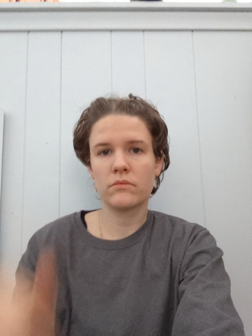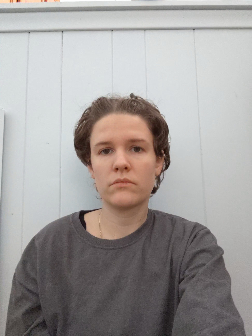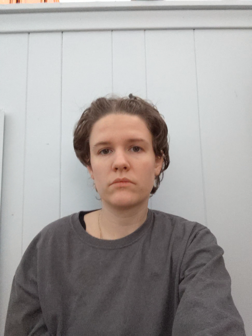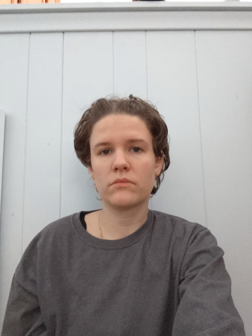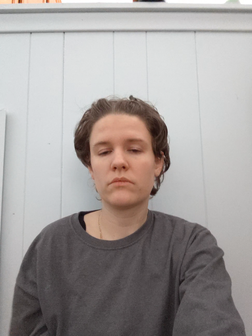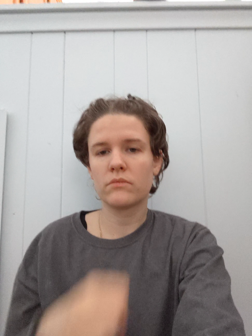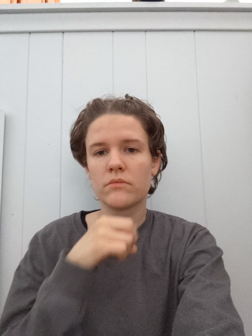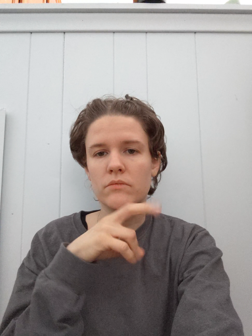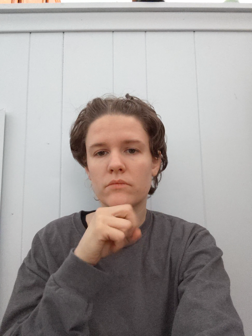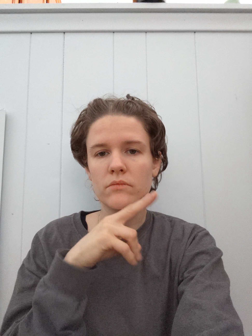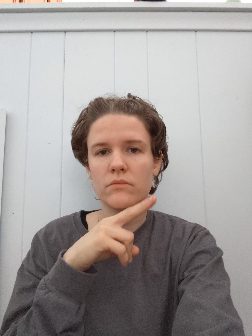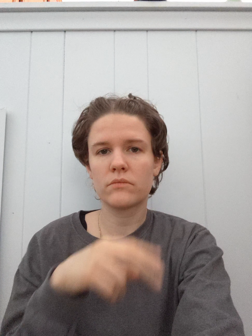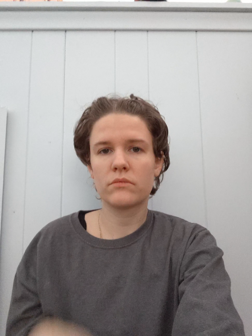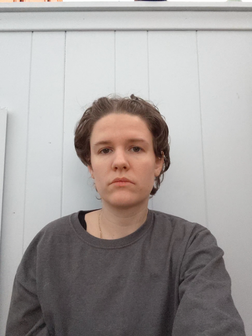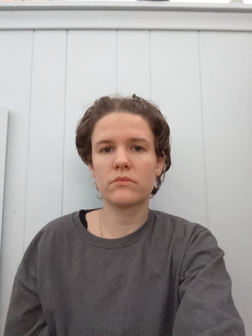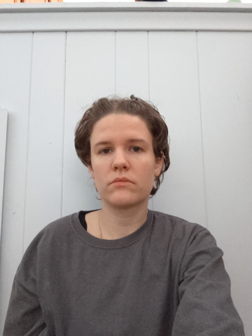frog